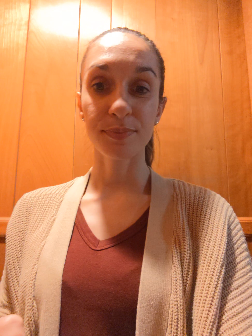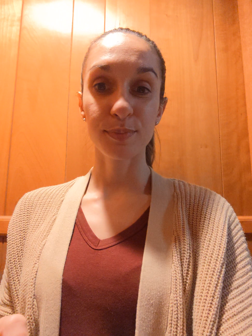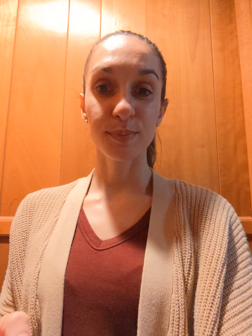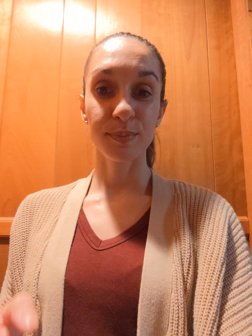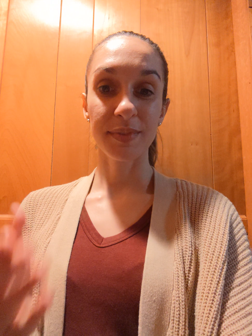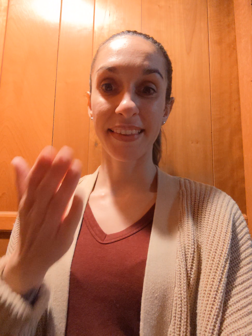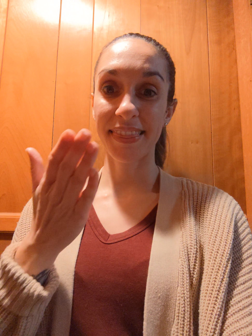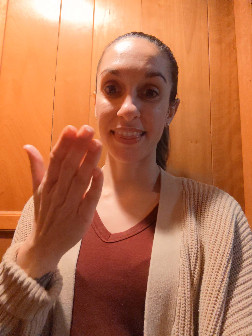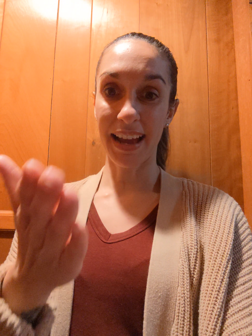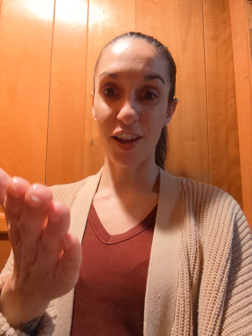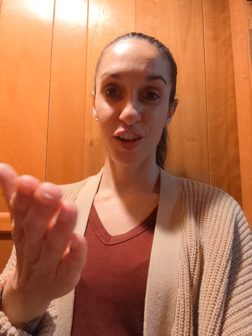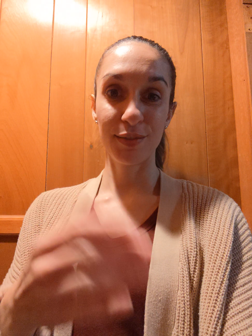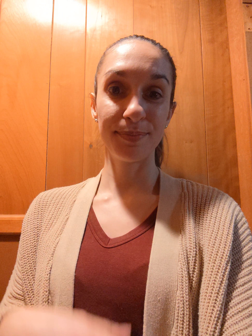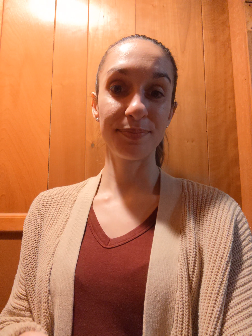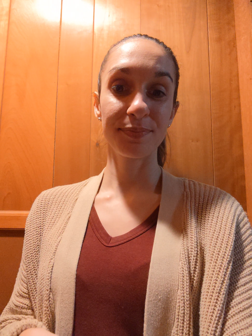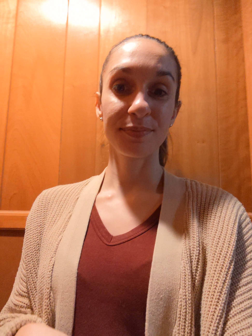there